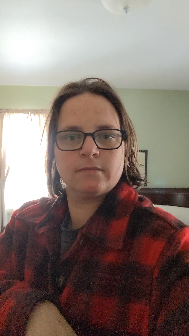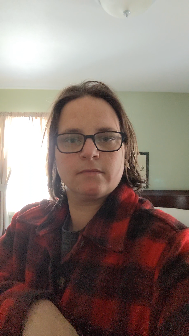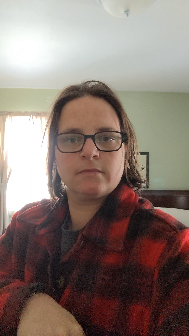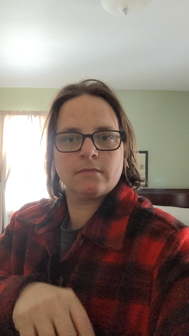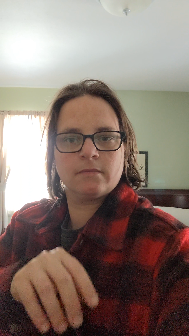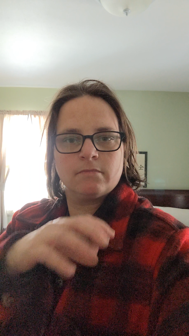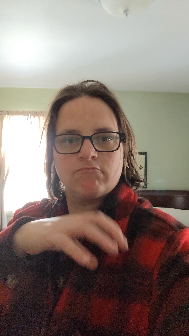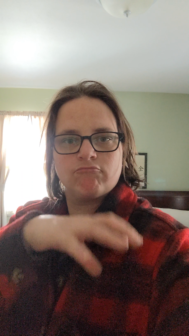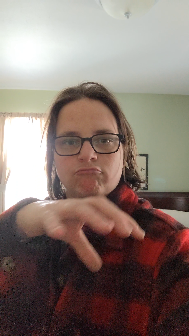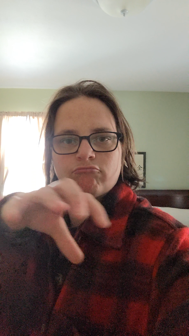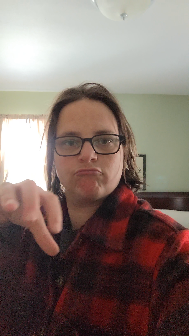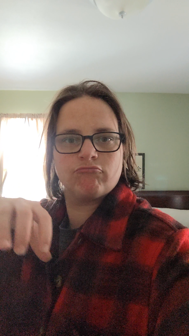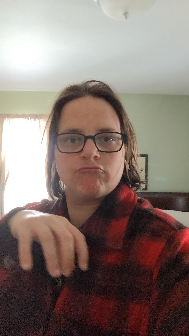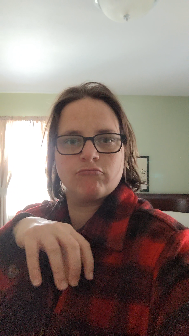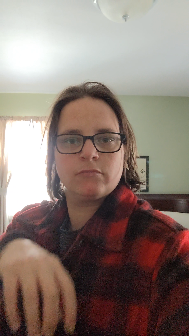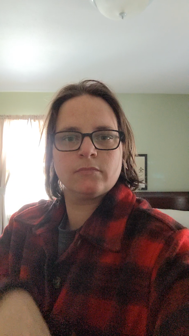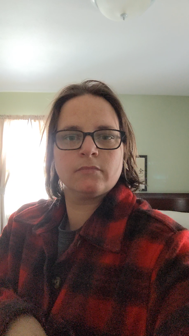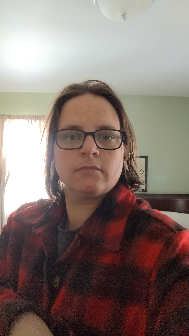block